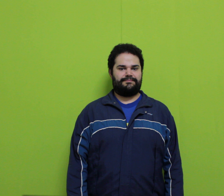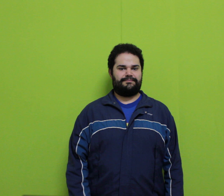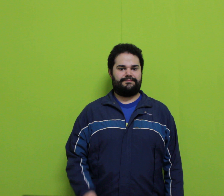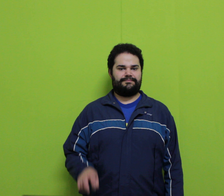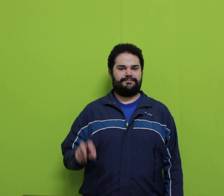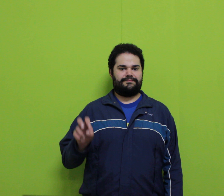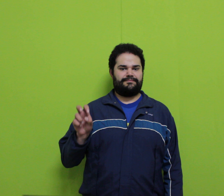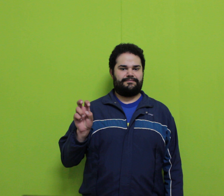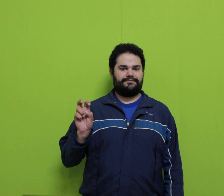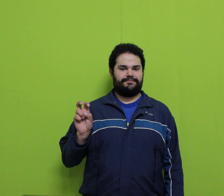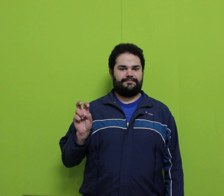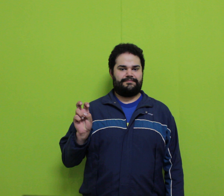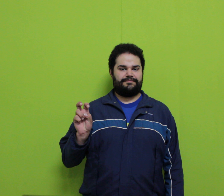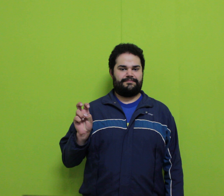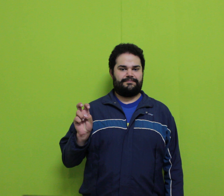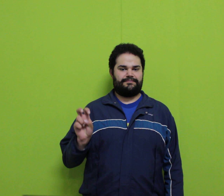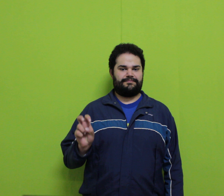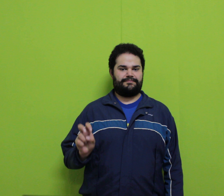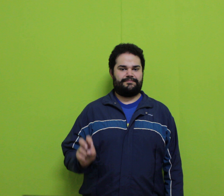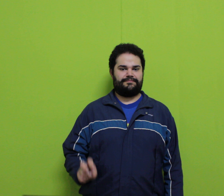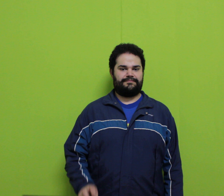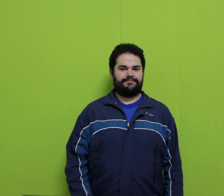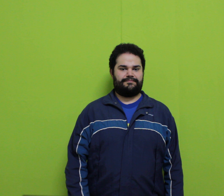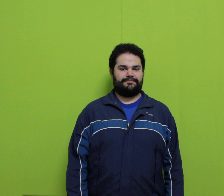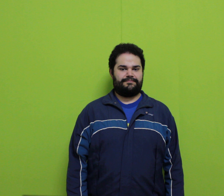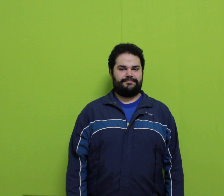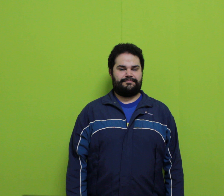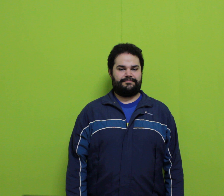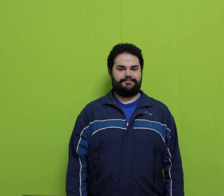cinco